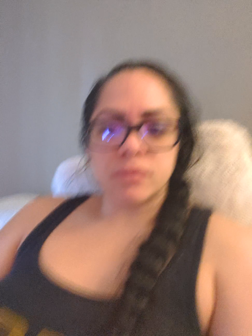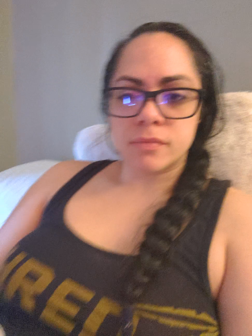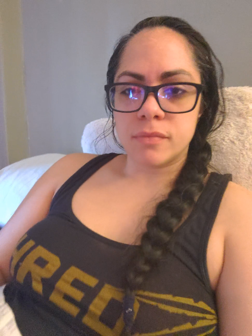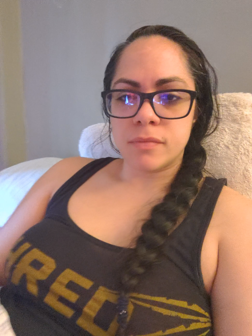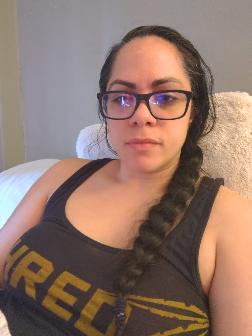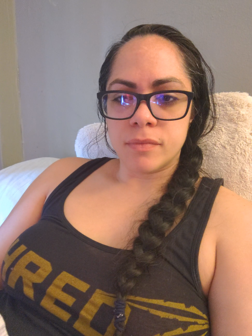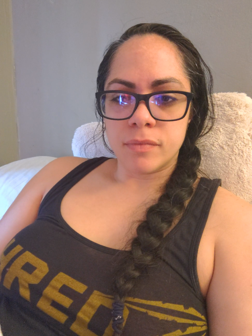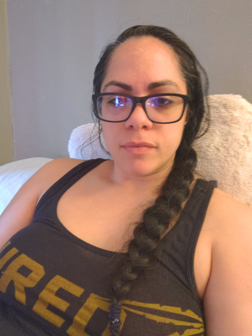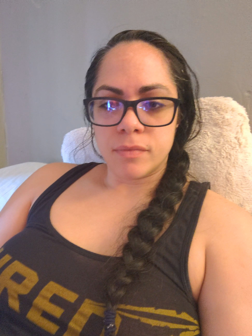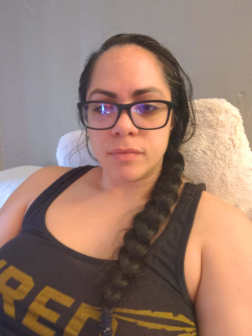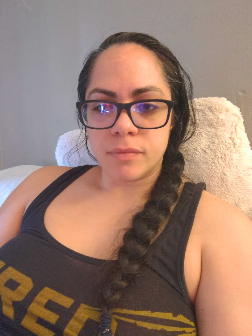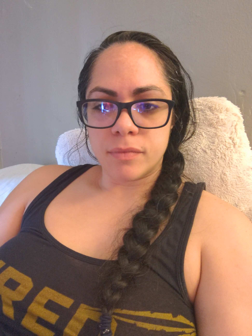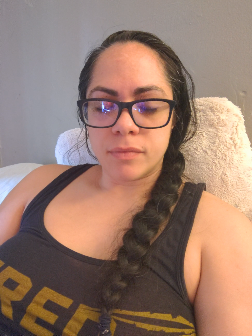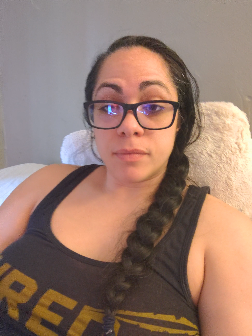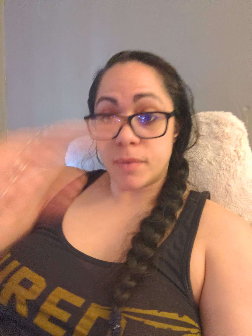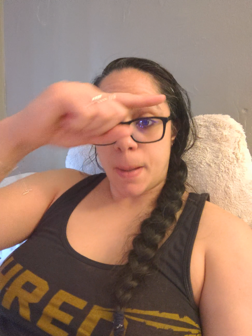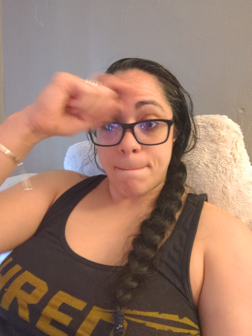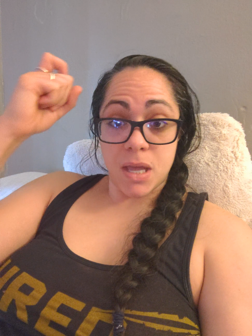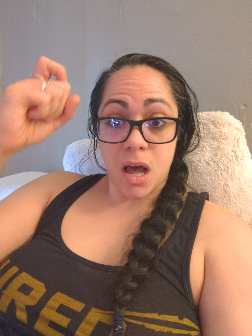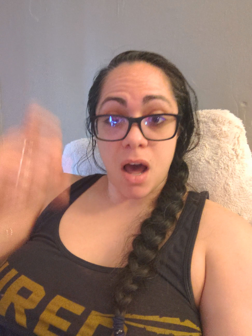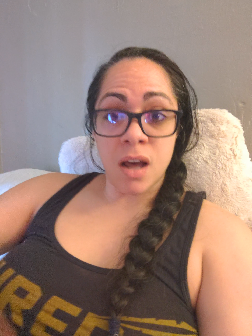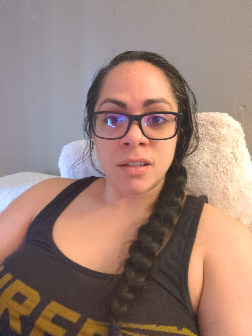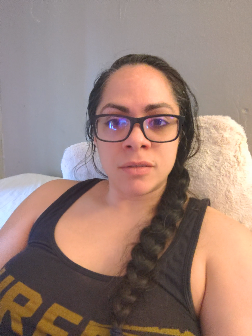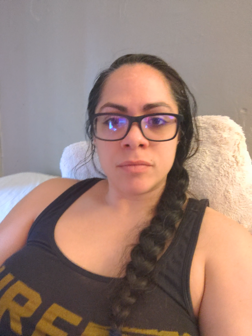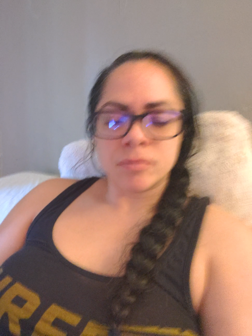because